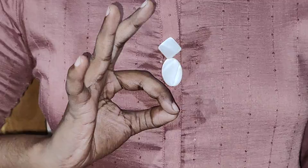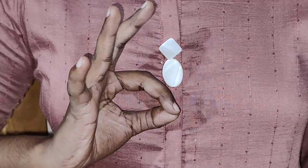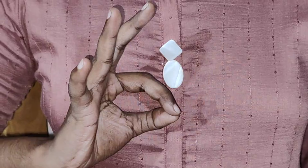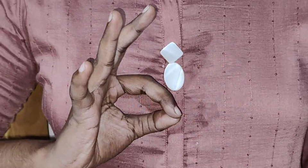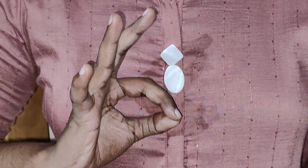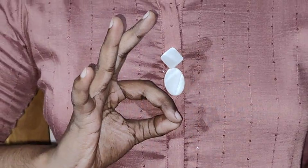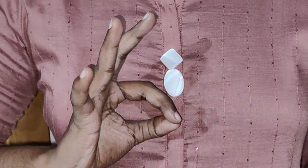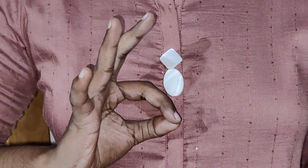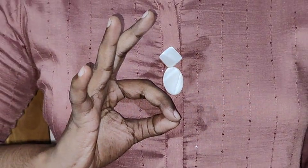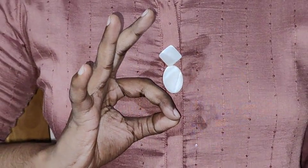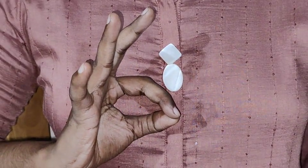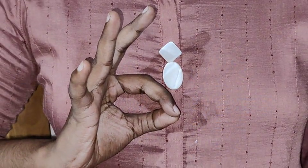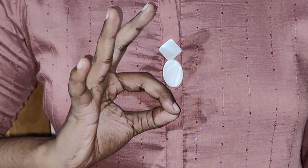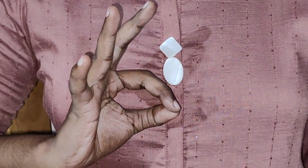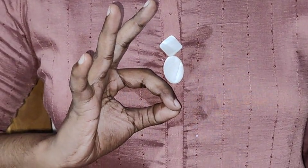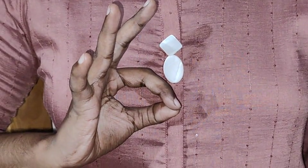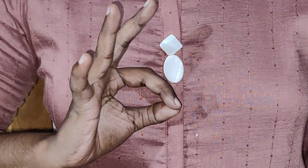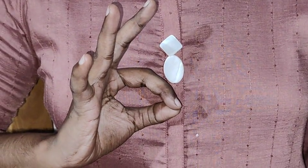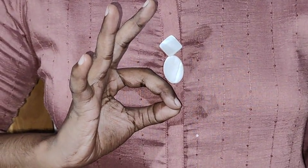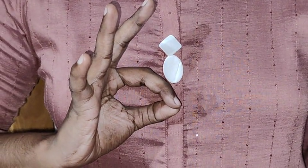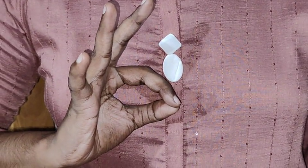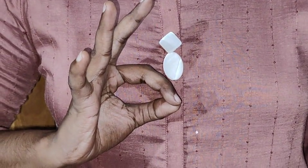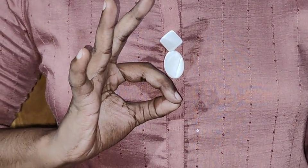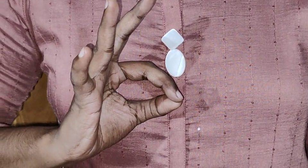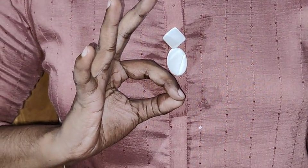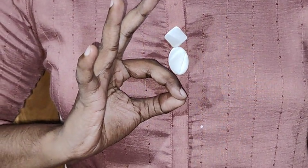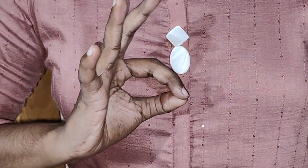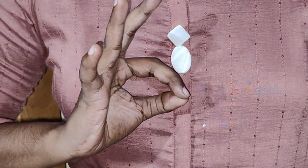ഒ